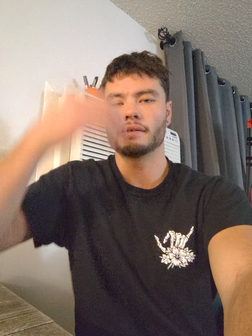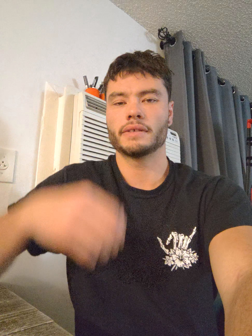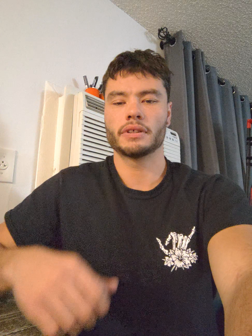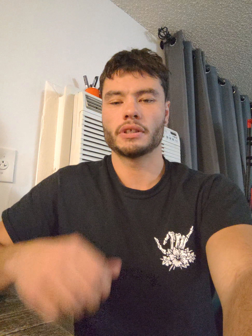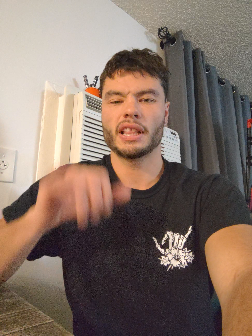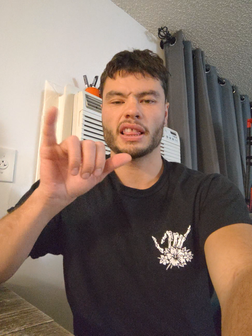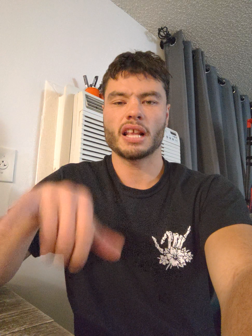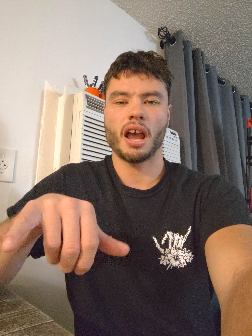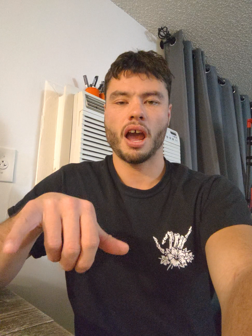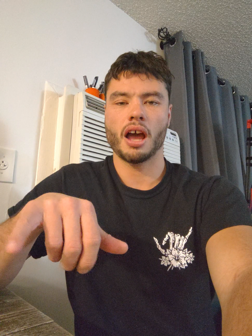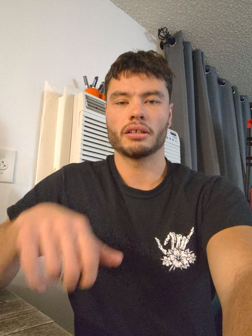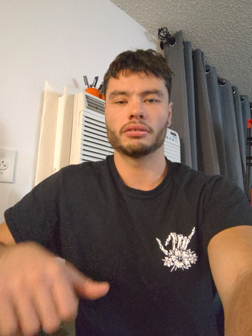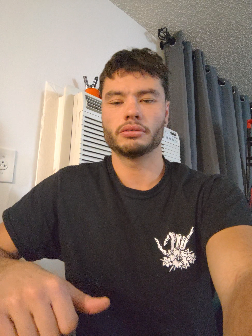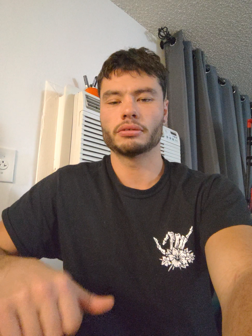that